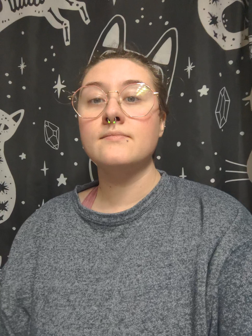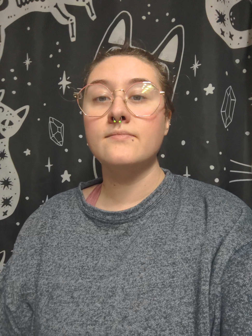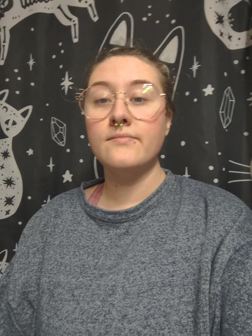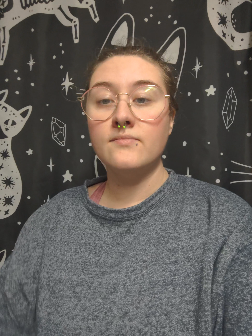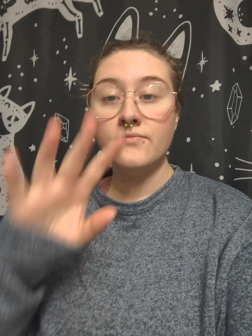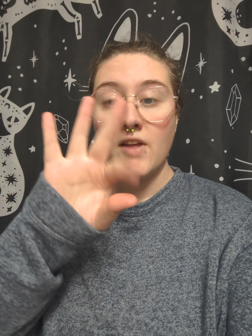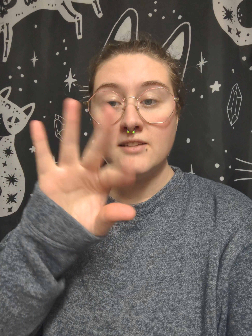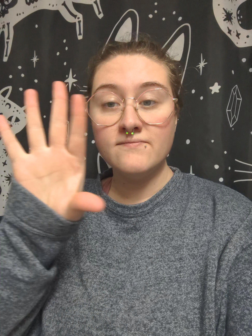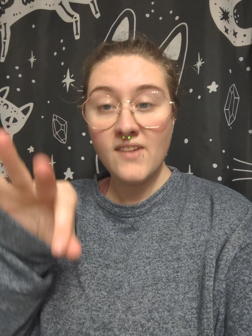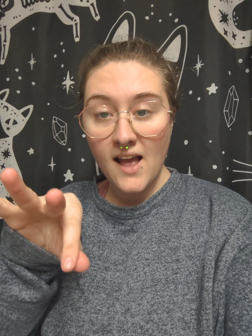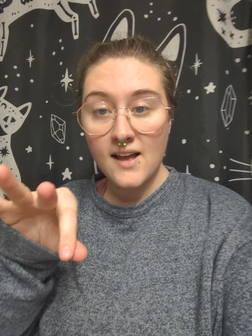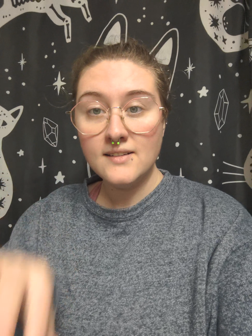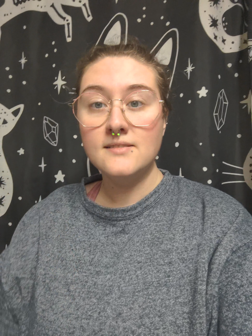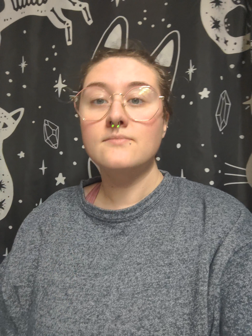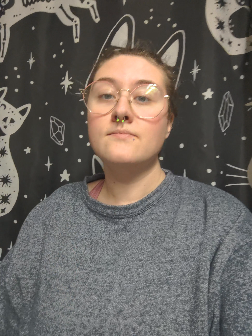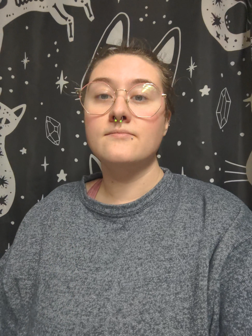french fries